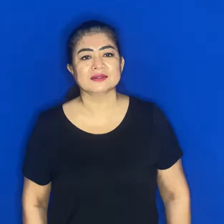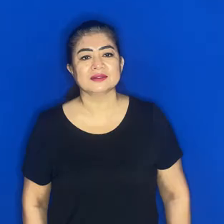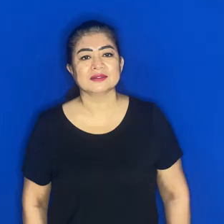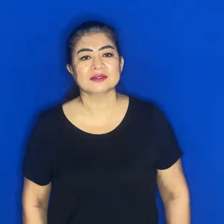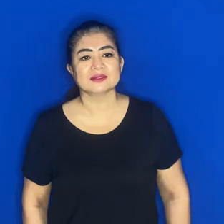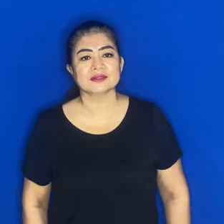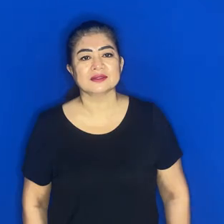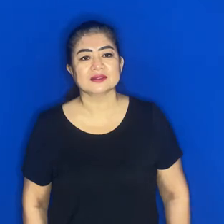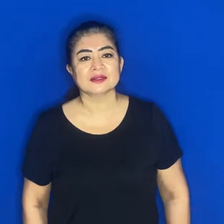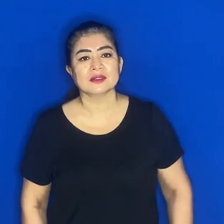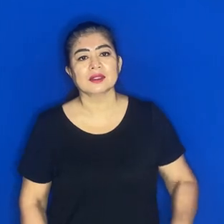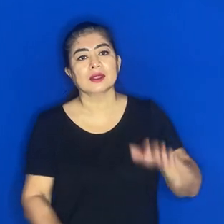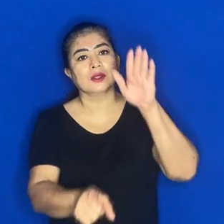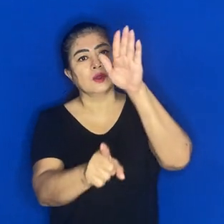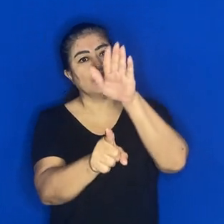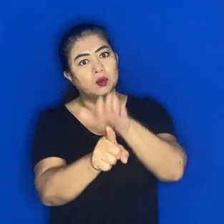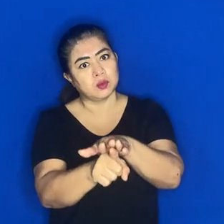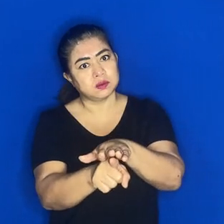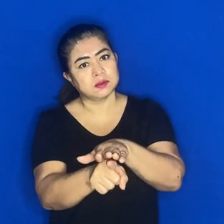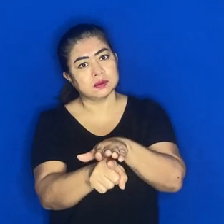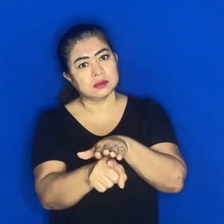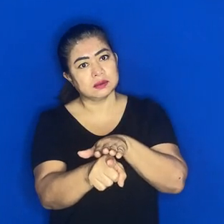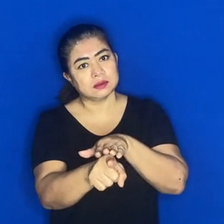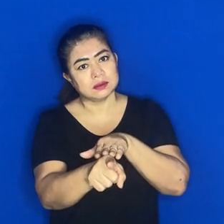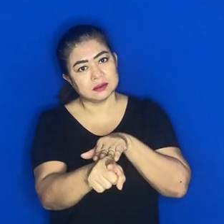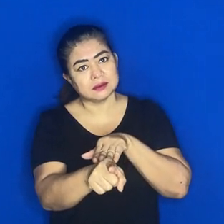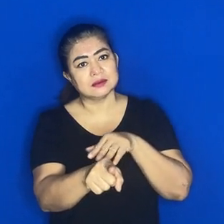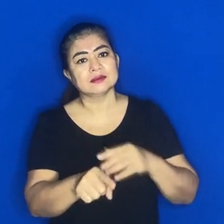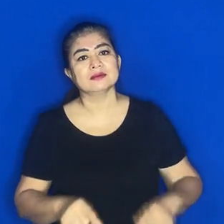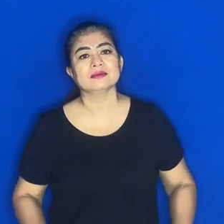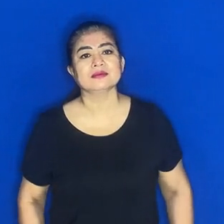slow